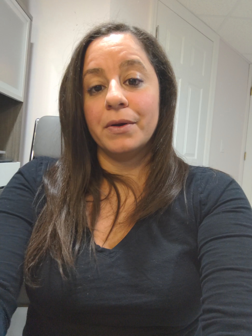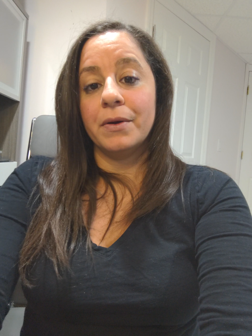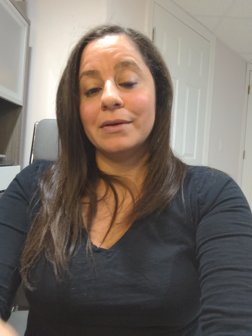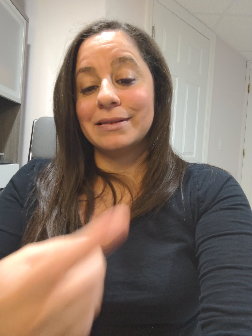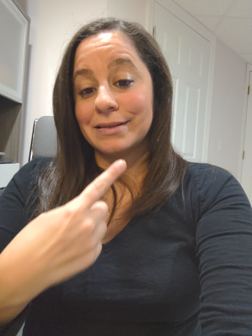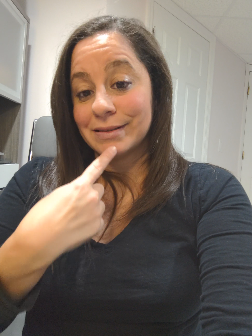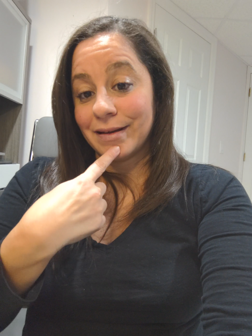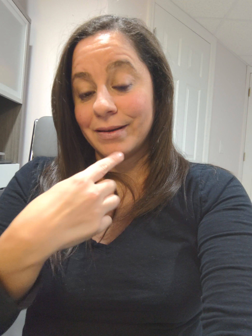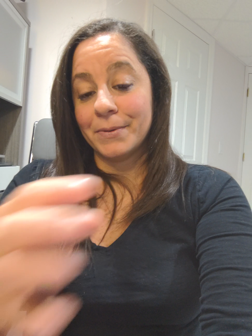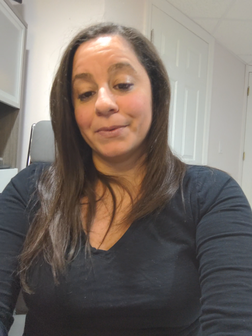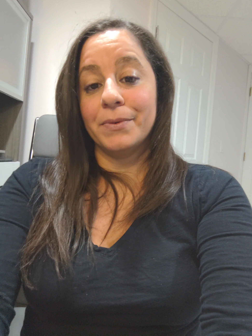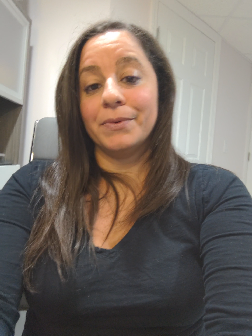say